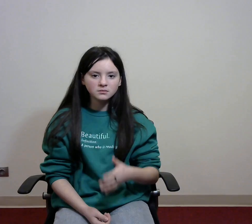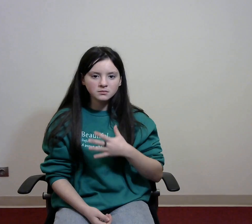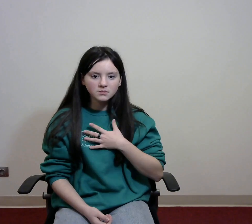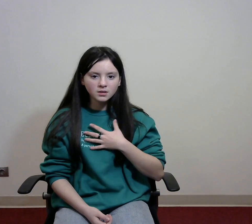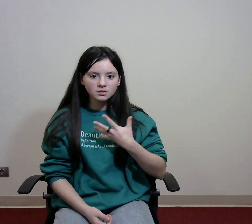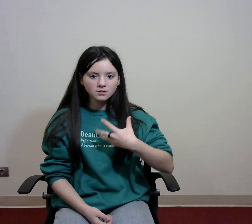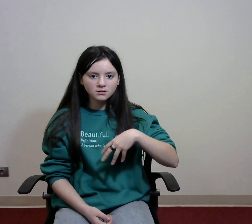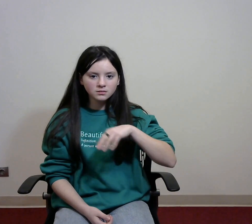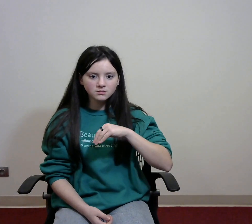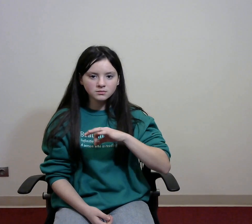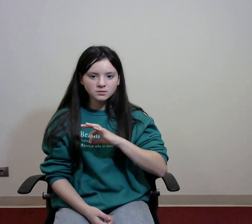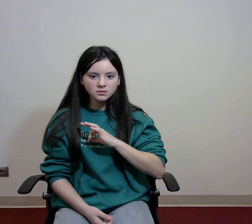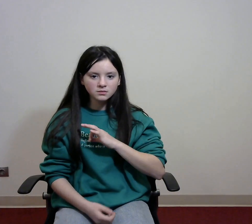biz